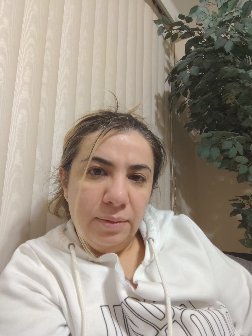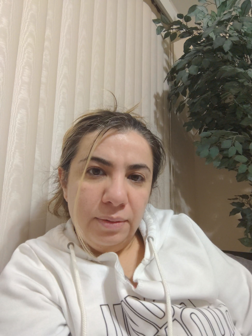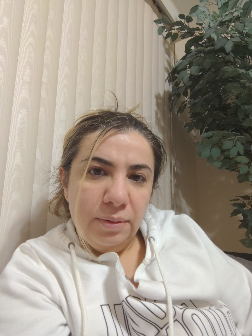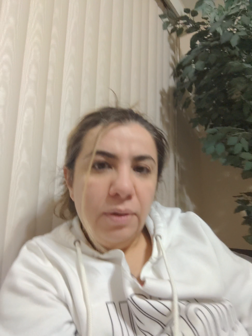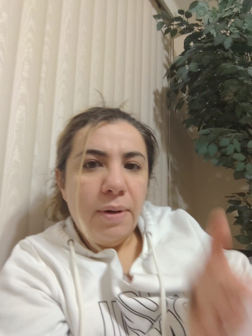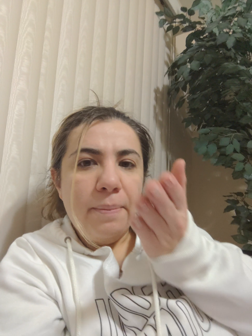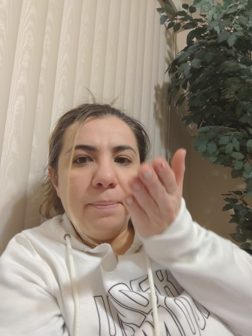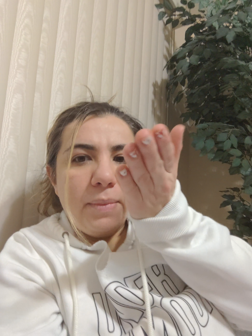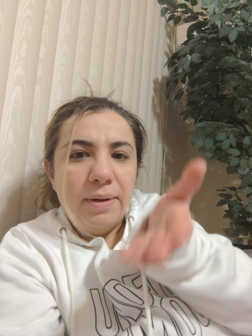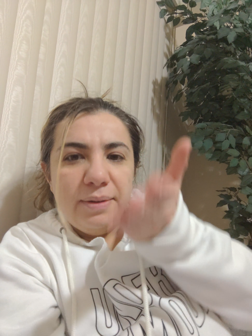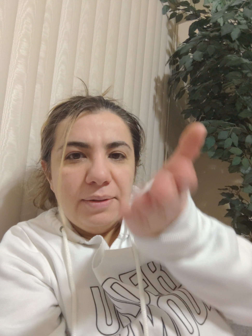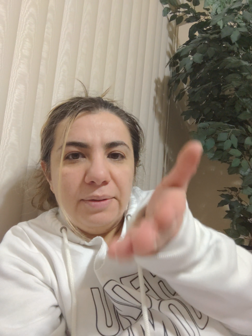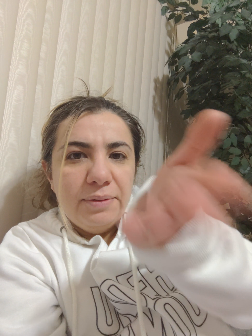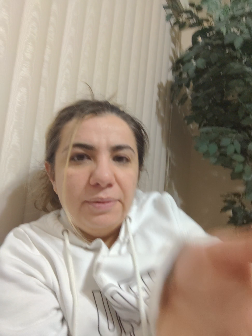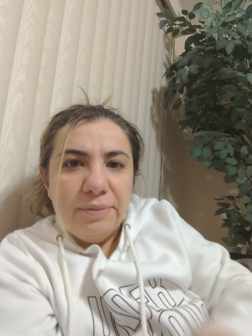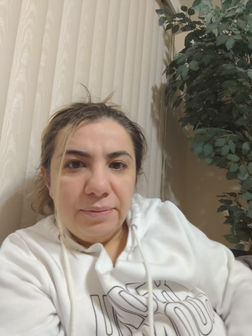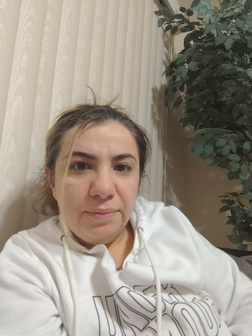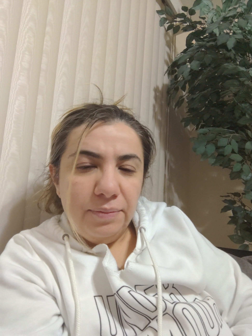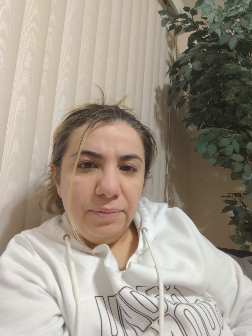boat